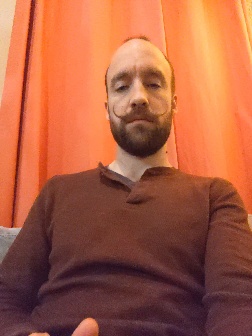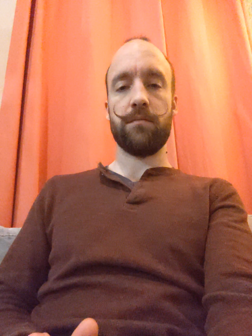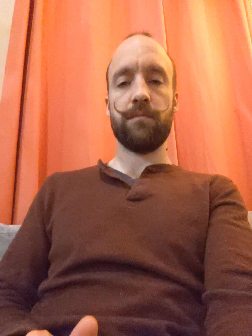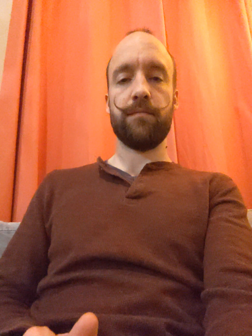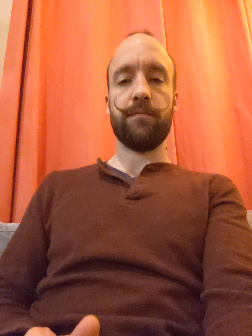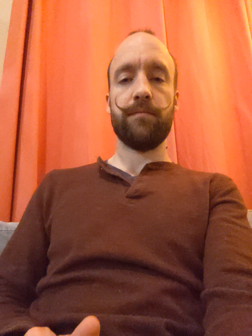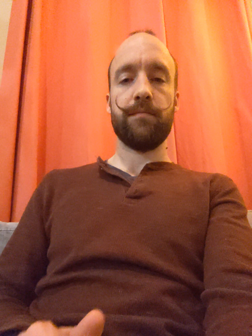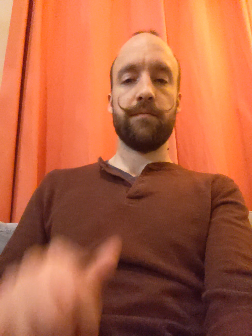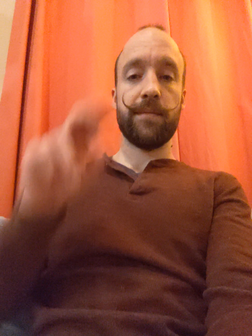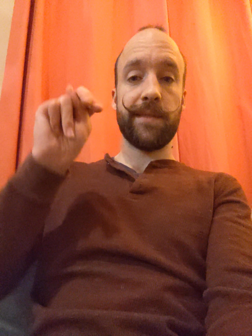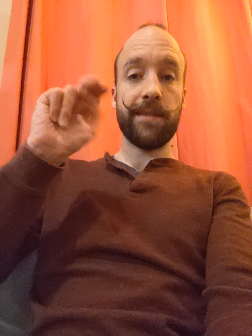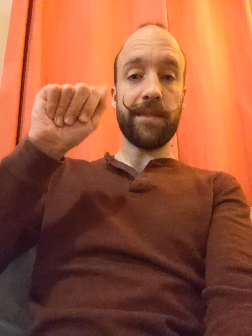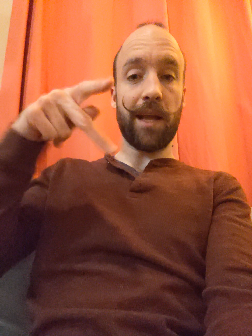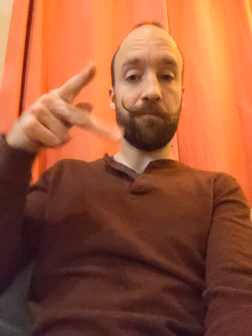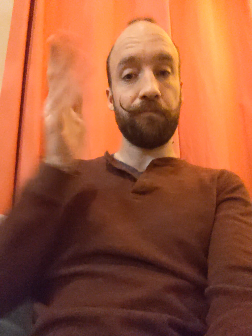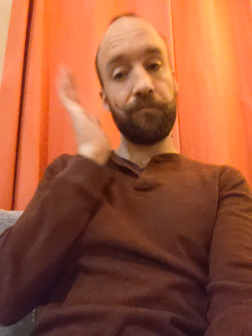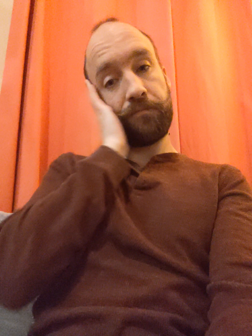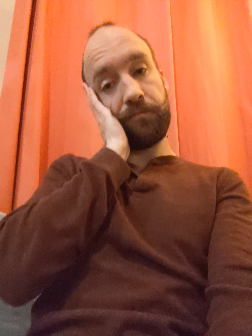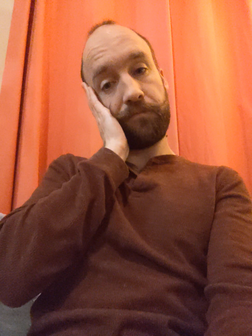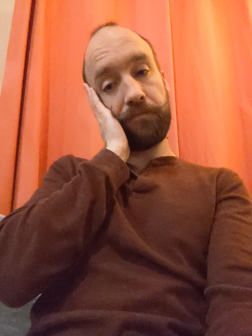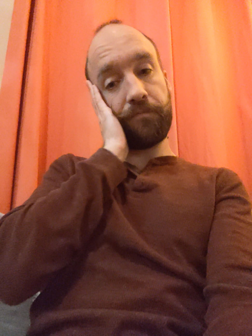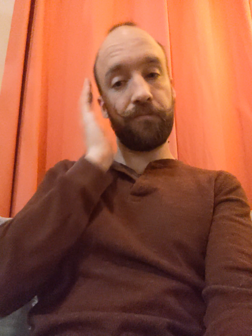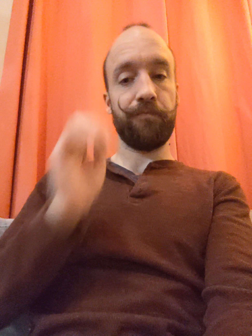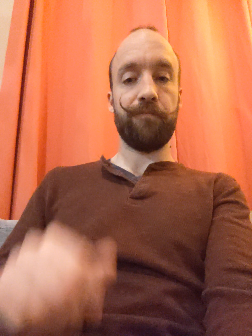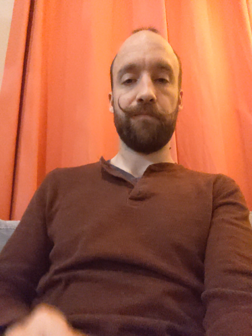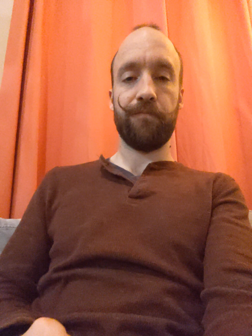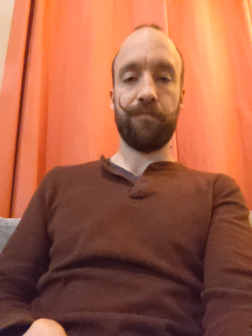nap